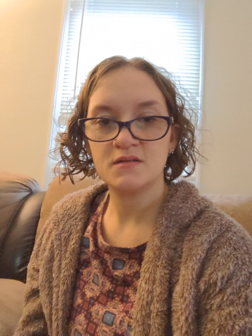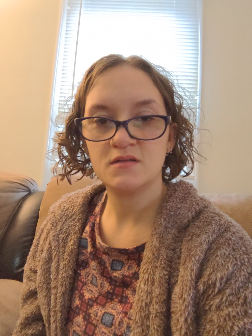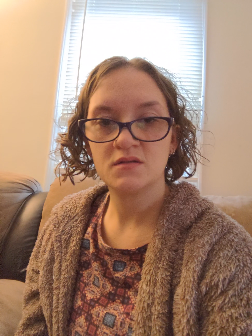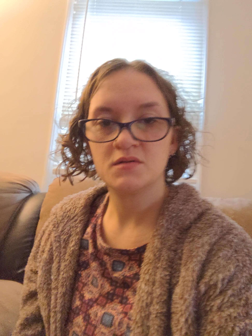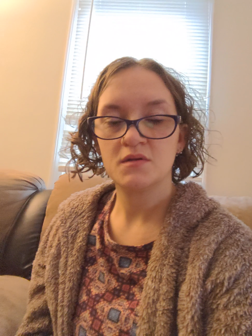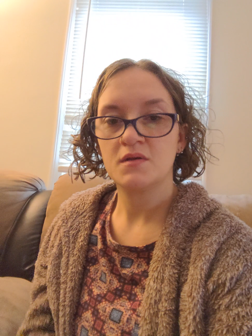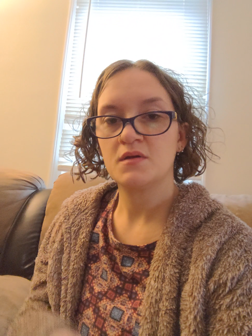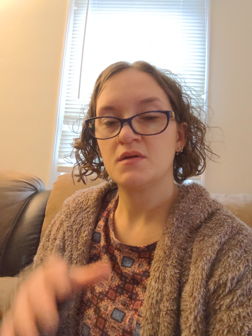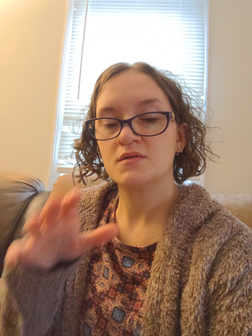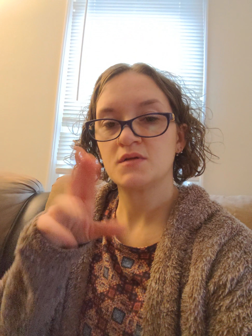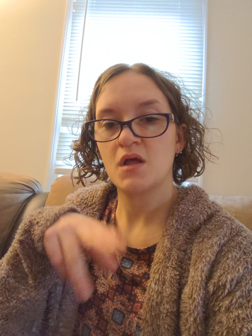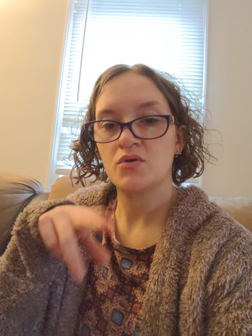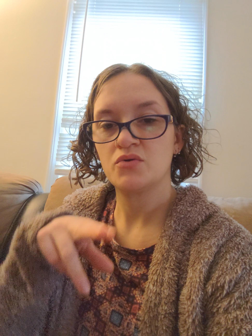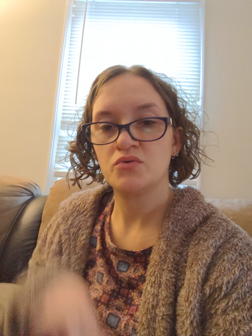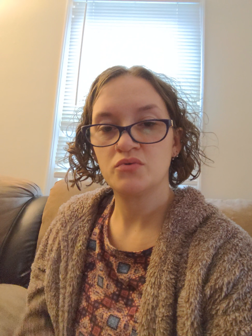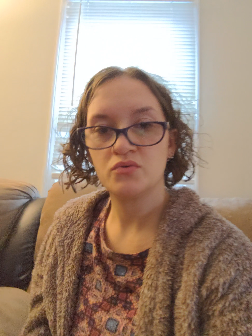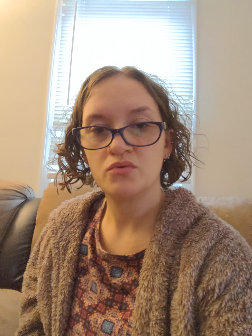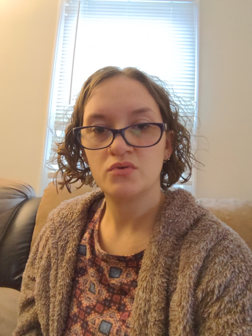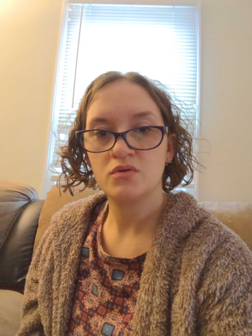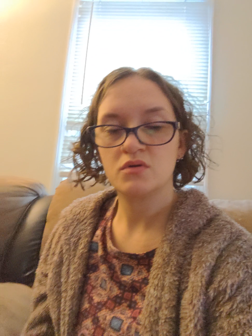chair